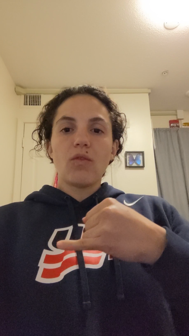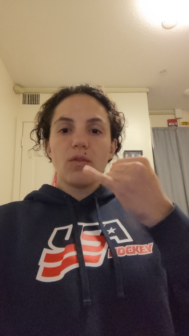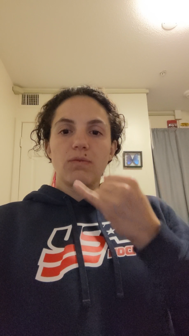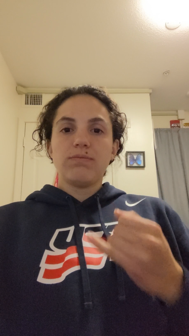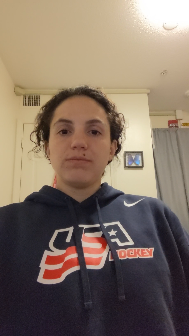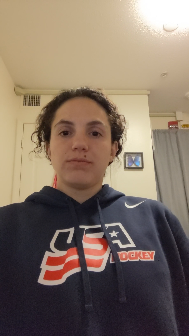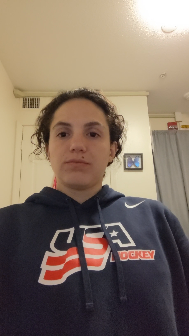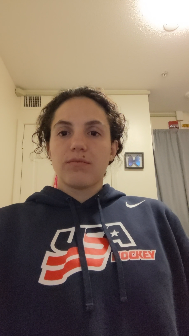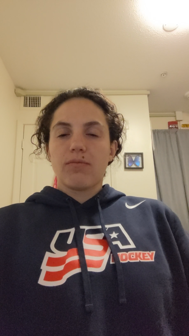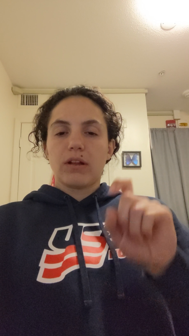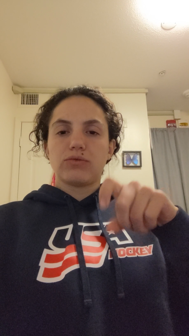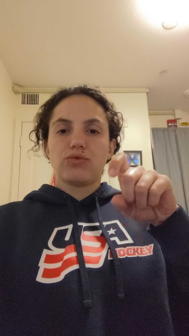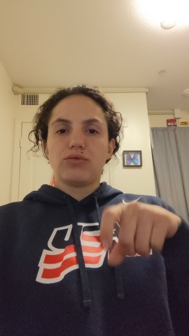should